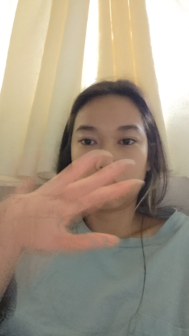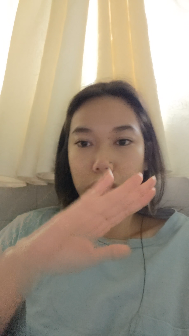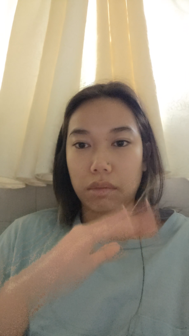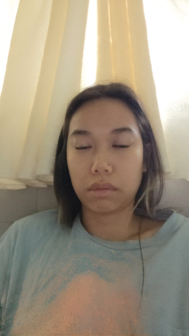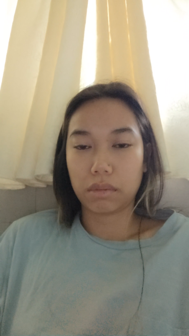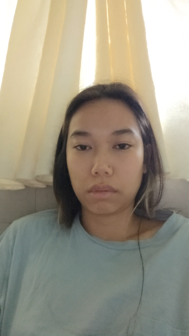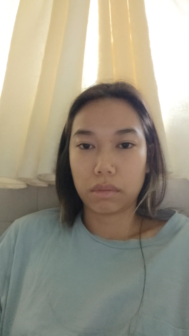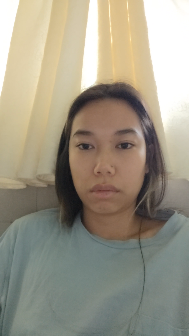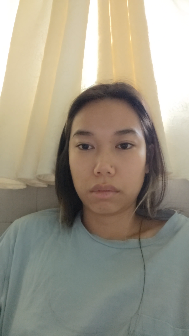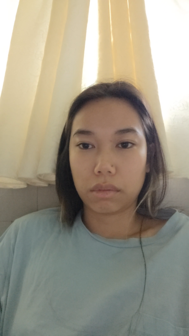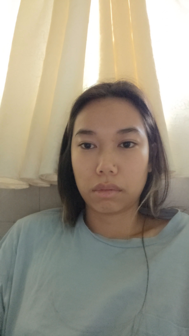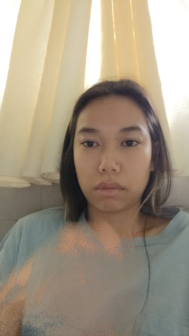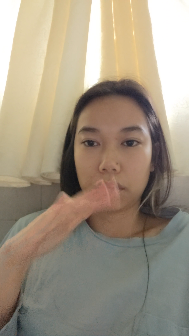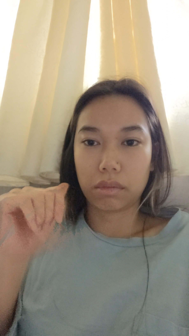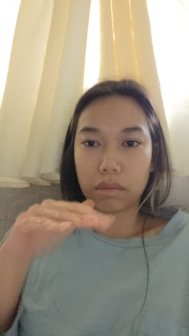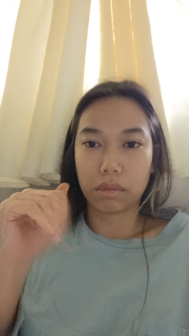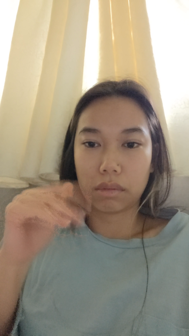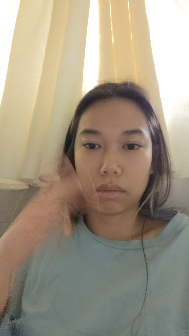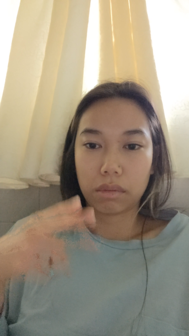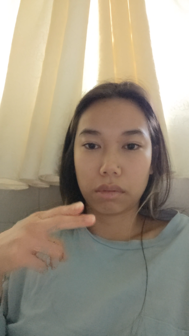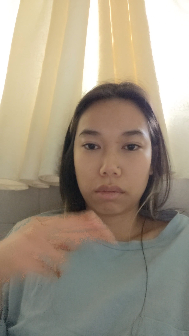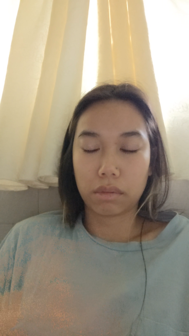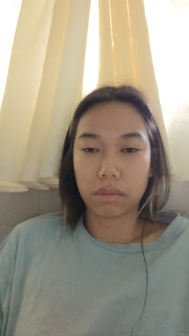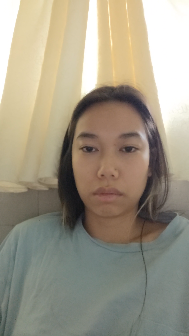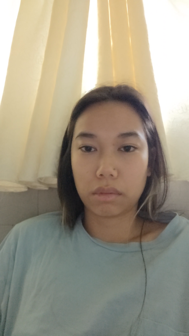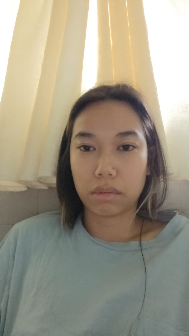pet's name